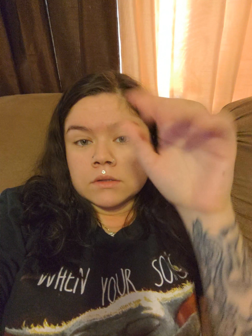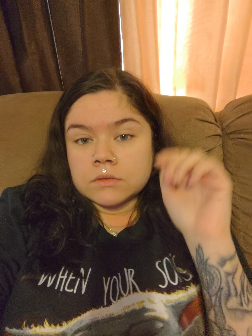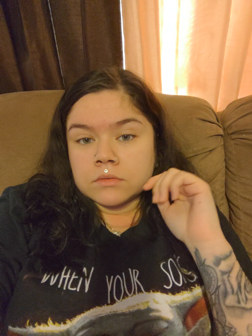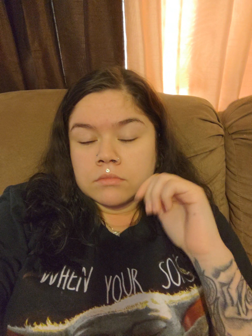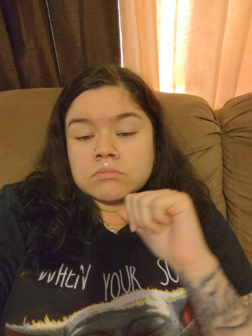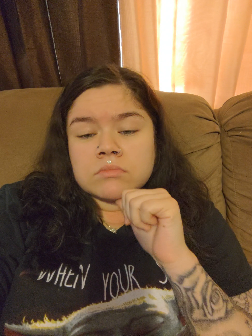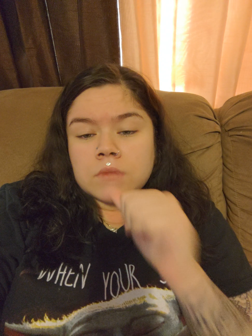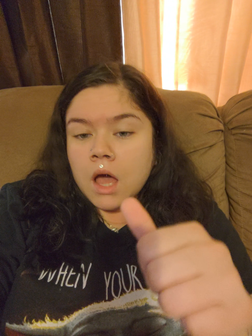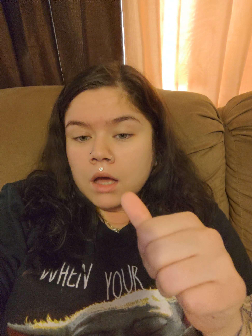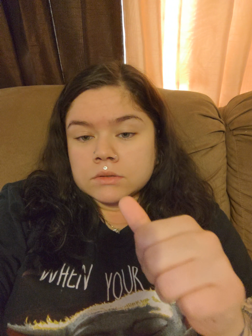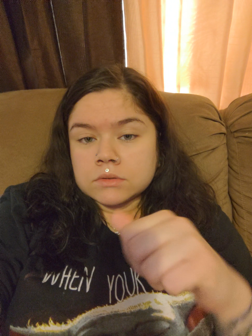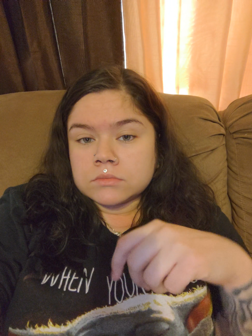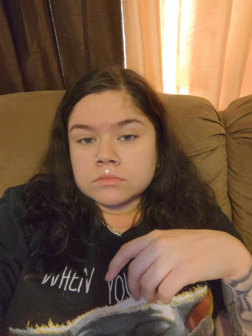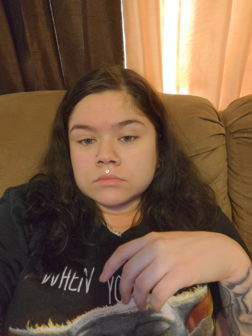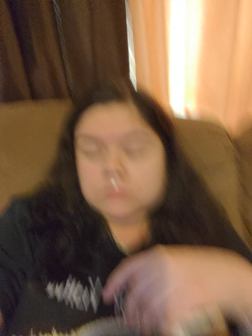not